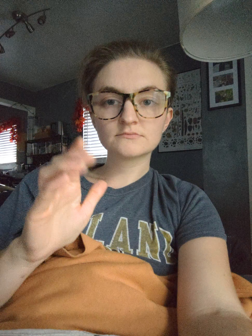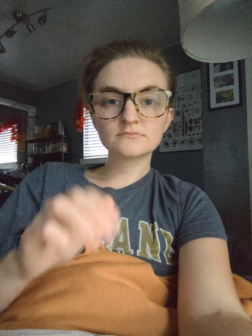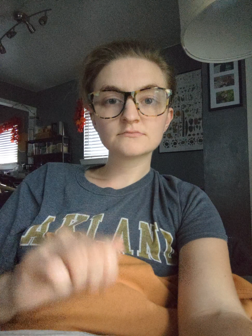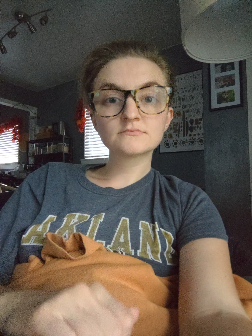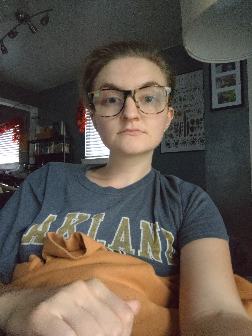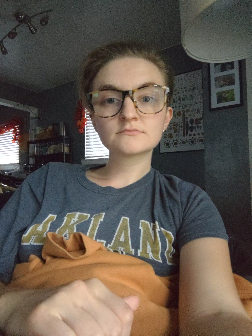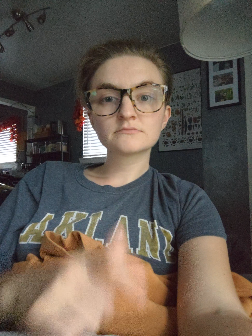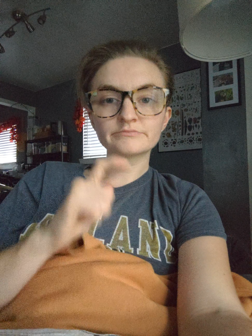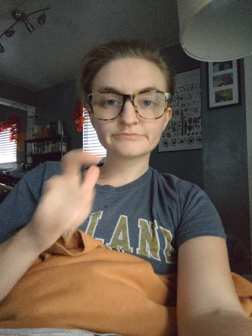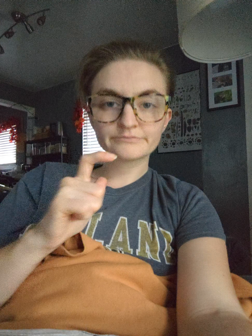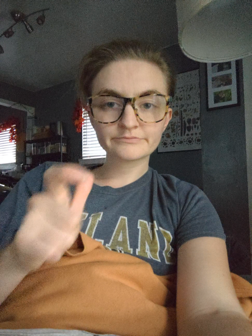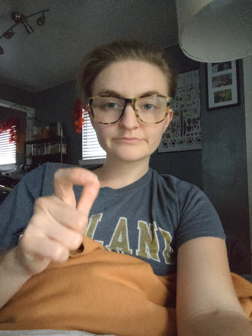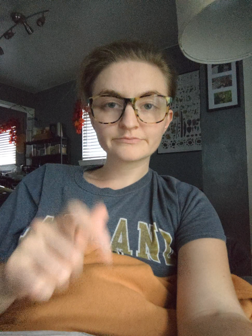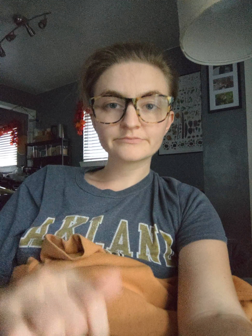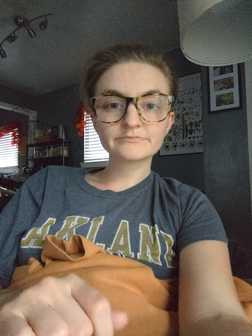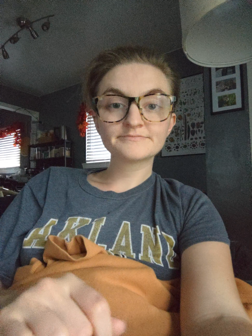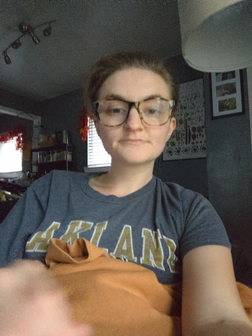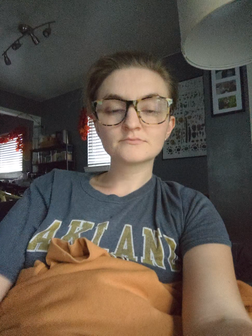run